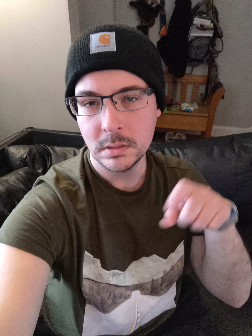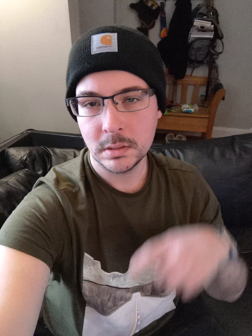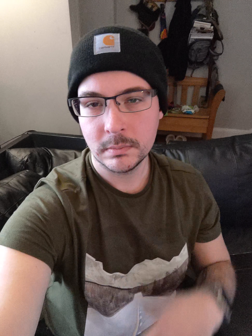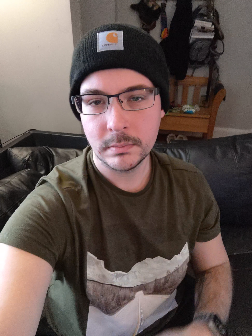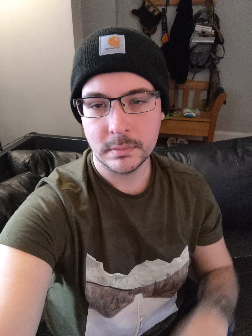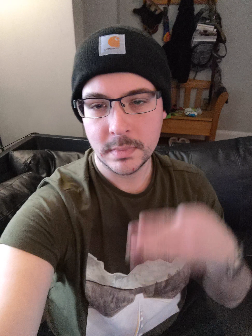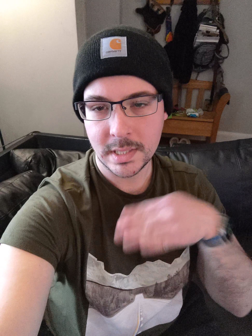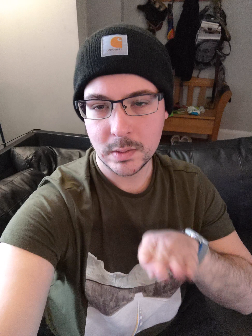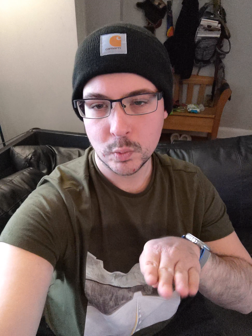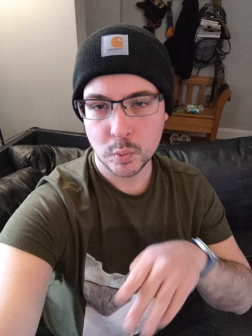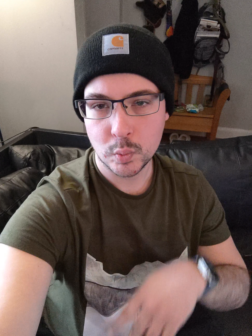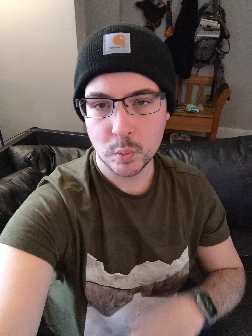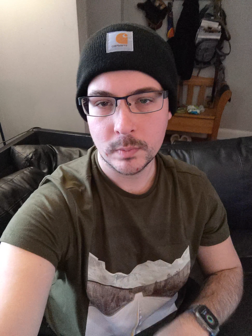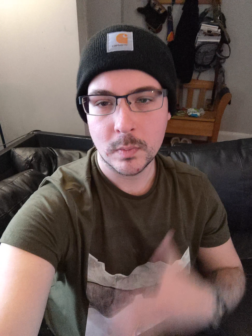into